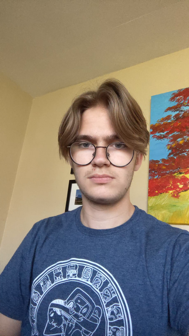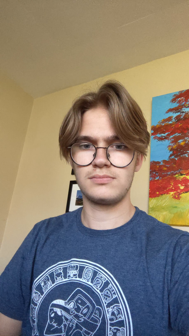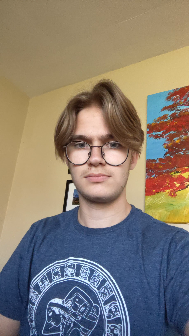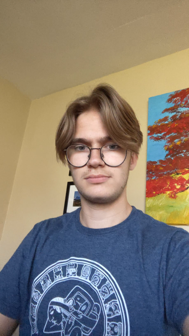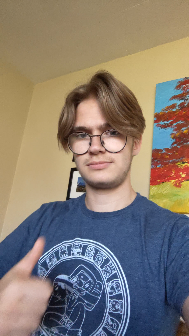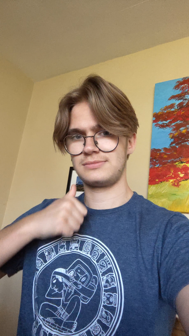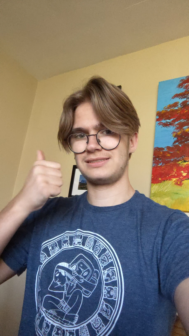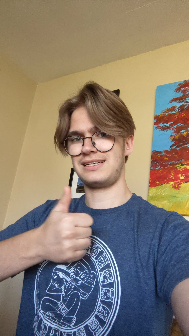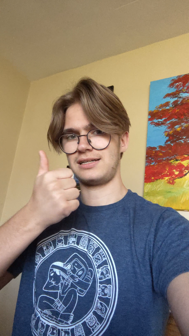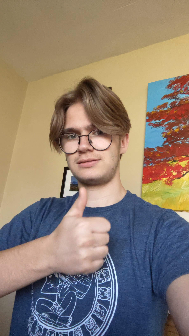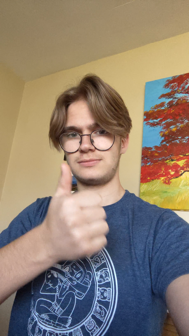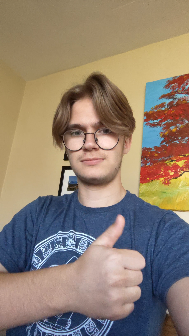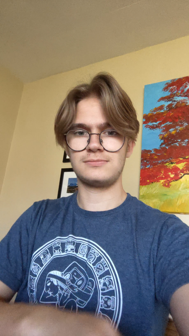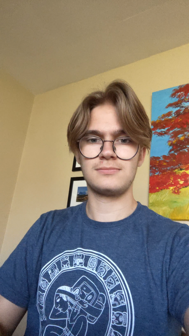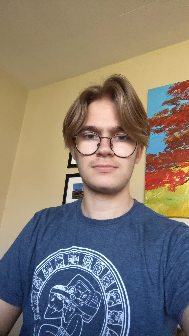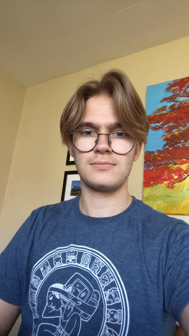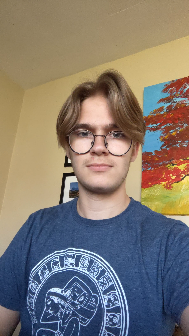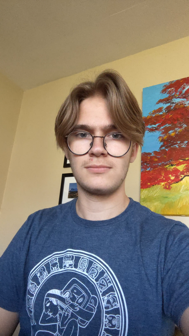chase